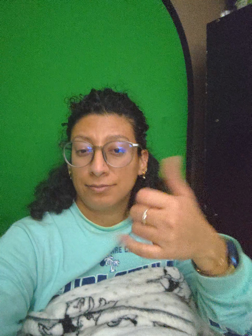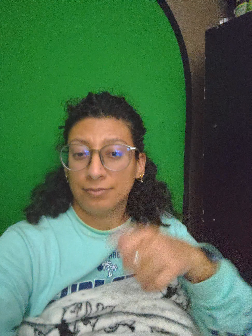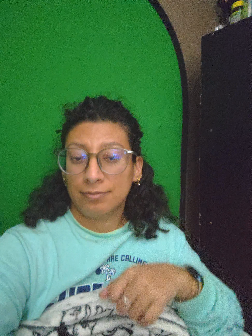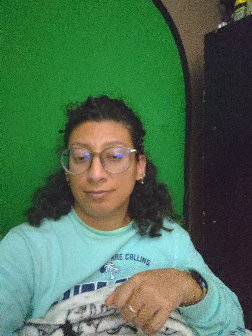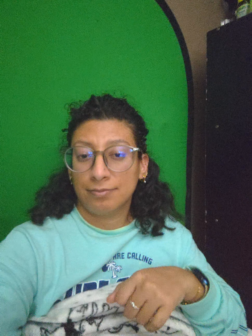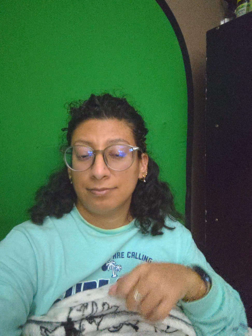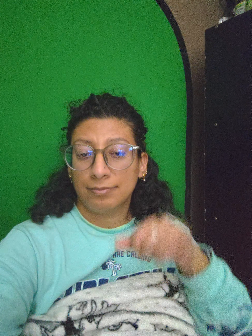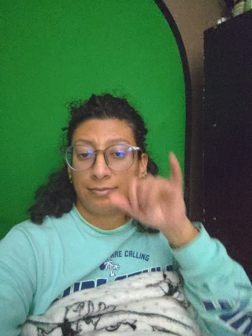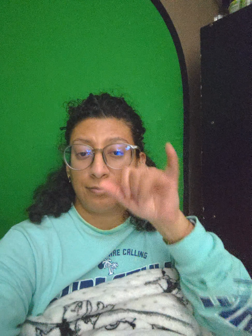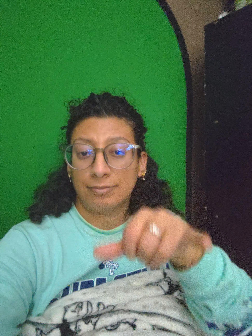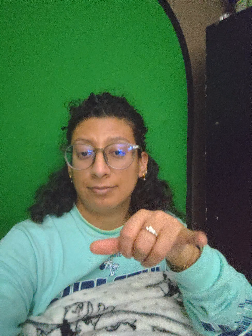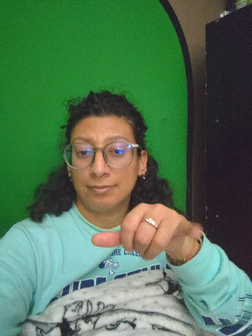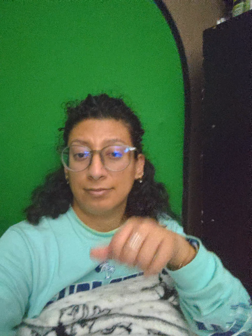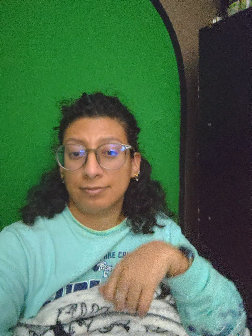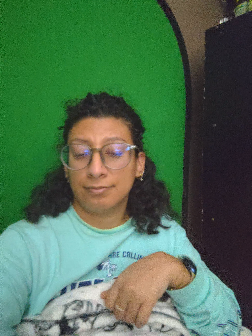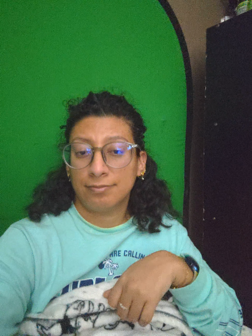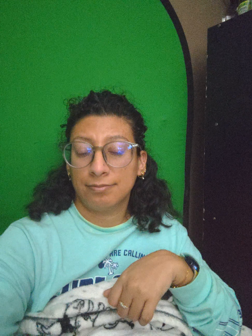stay